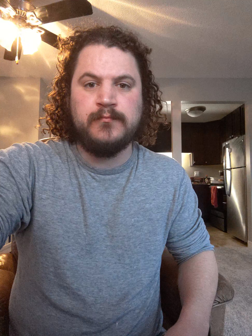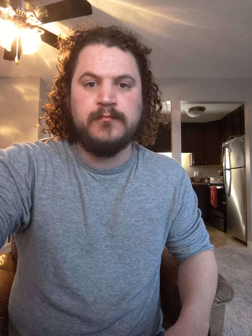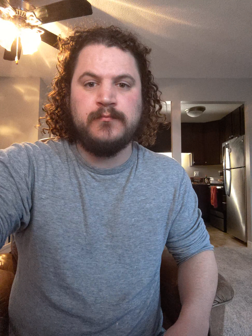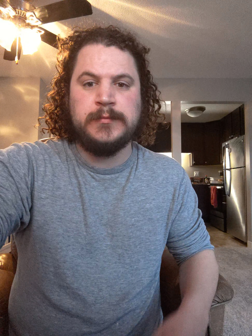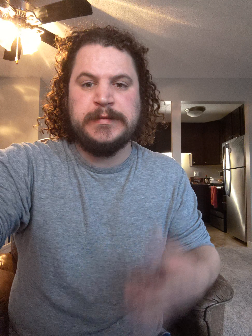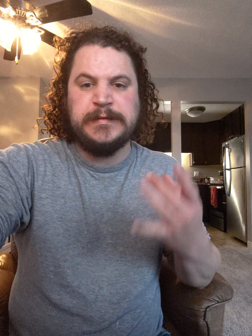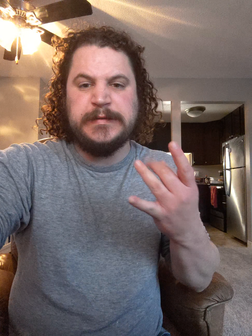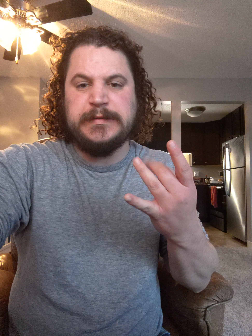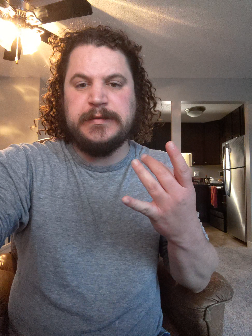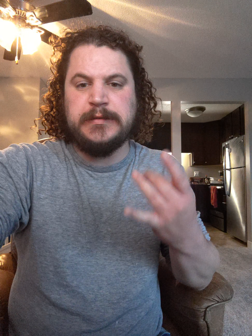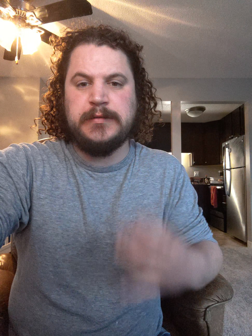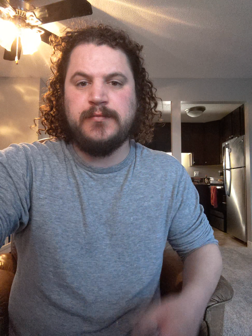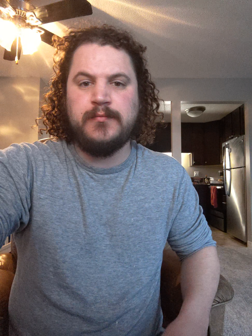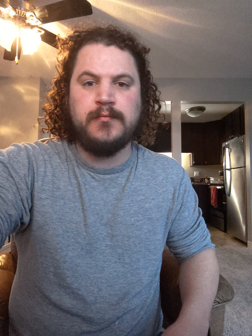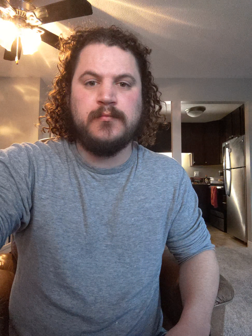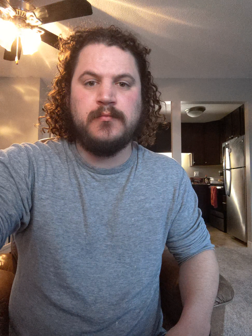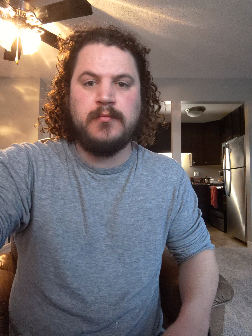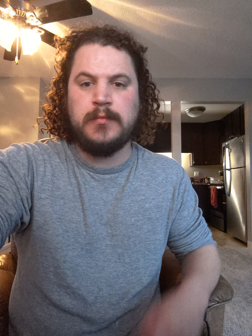sticky